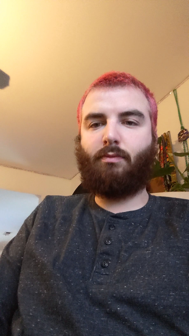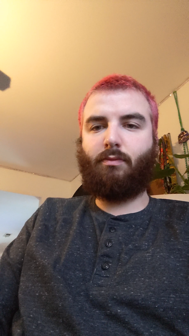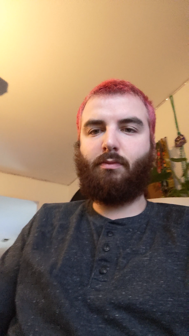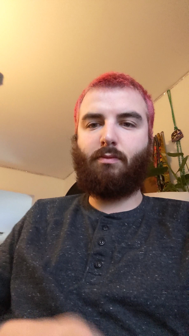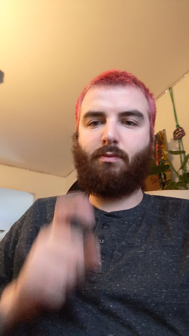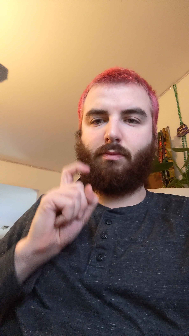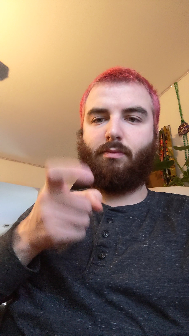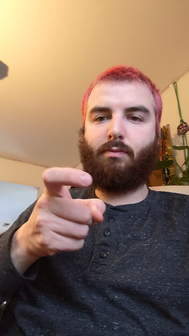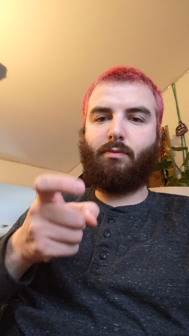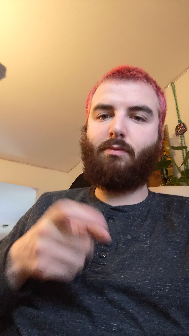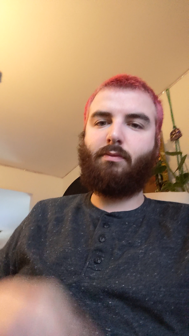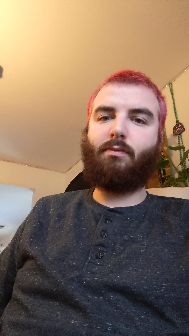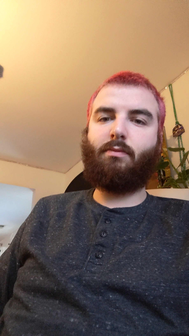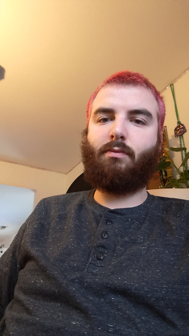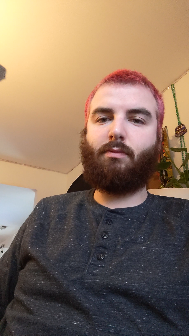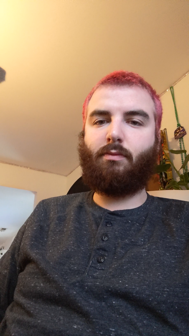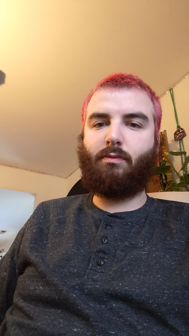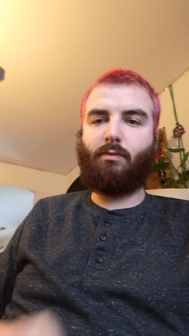present